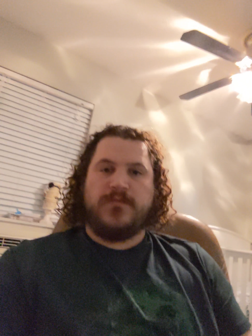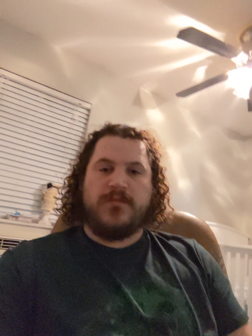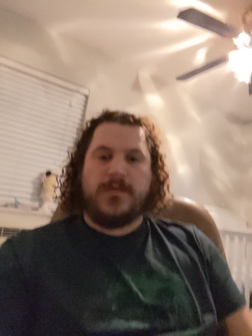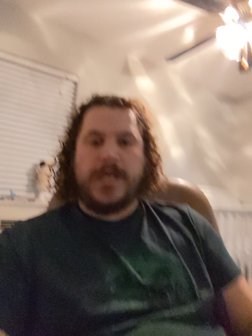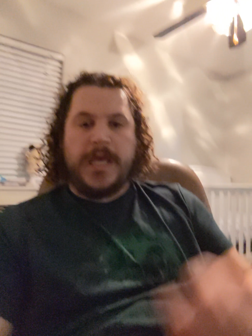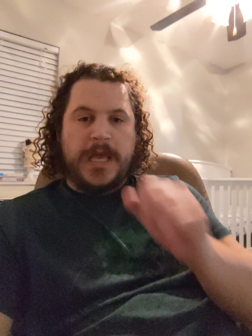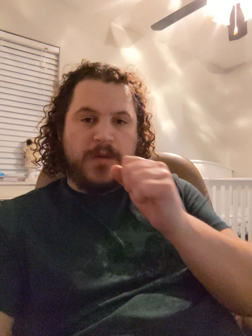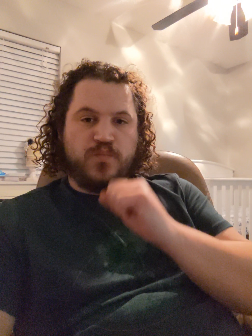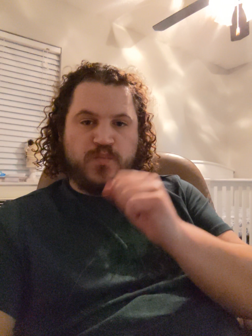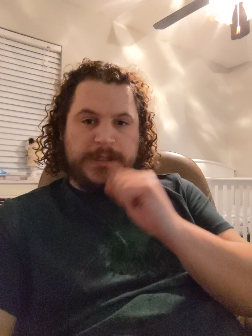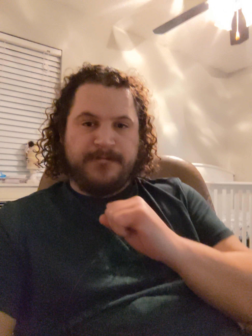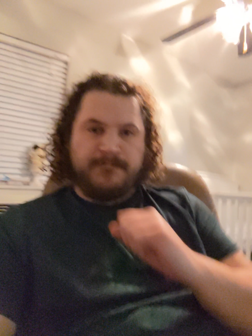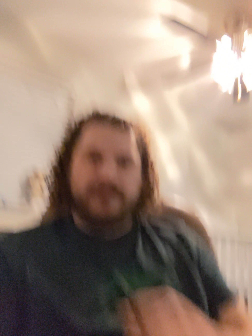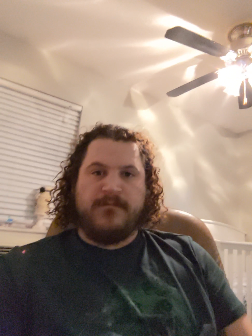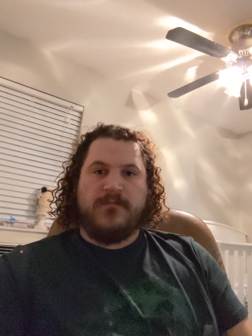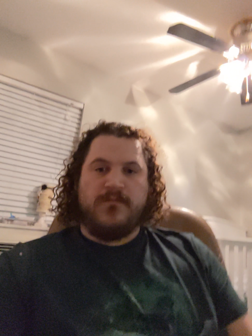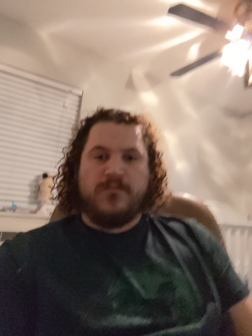ice cream